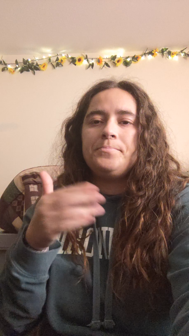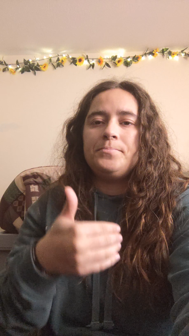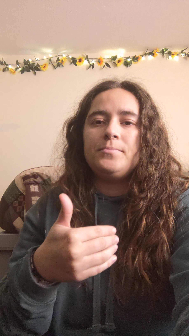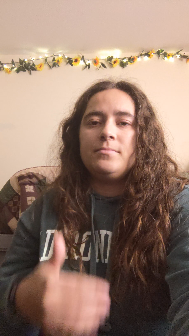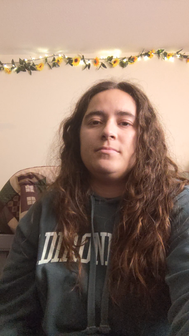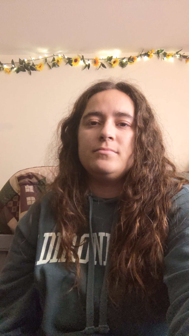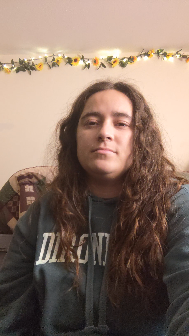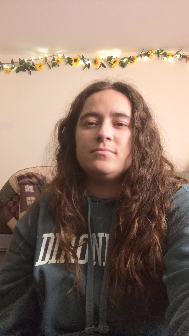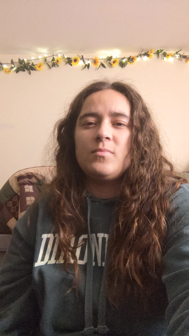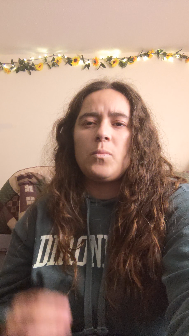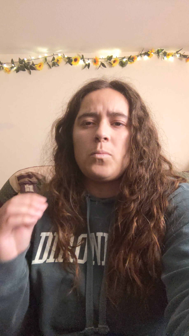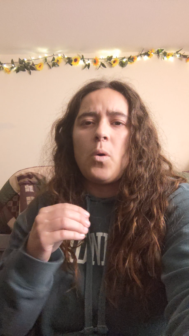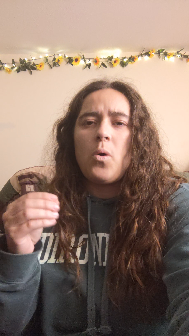more